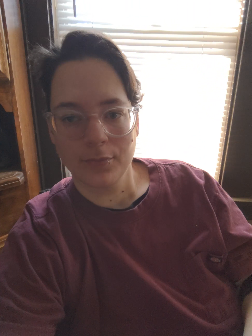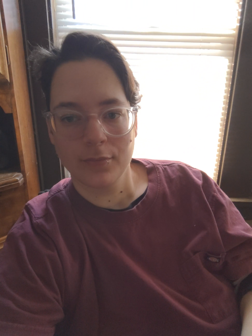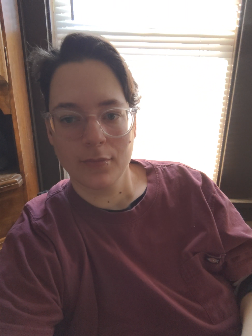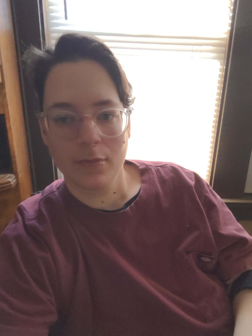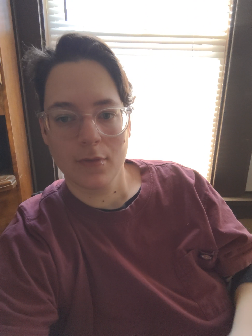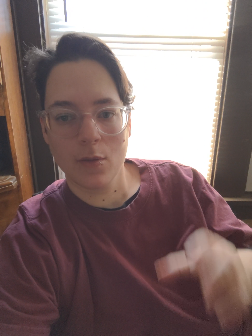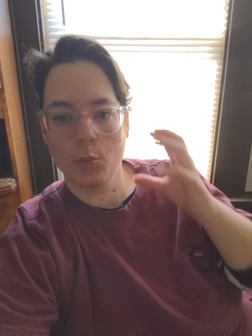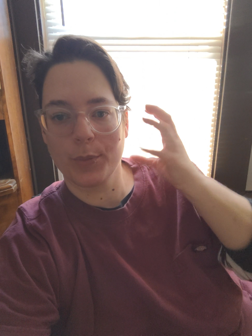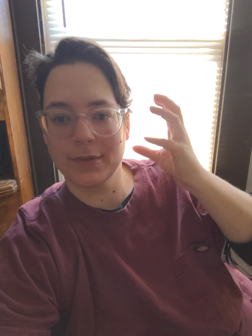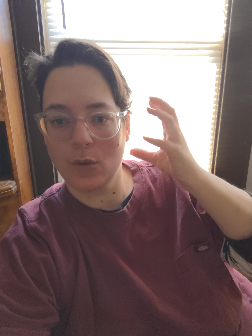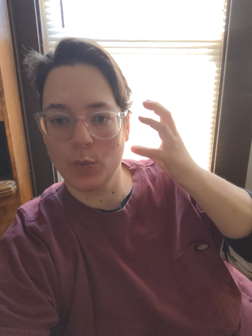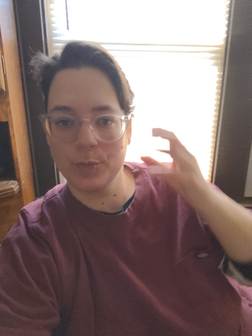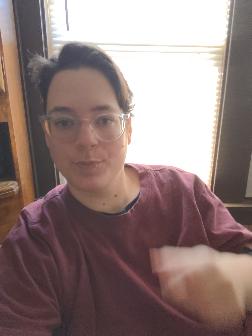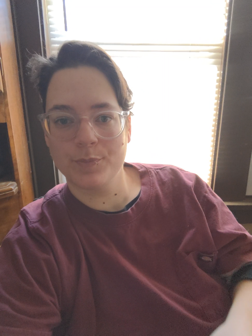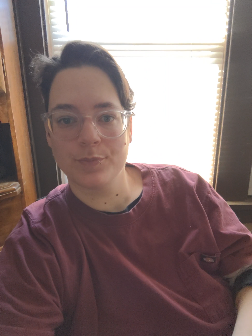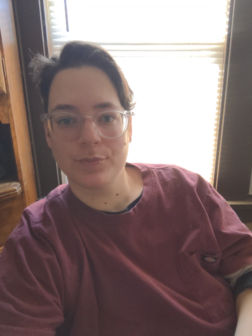radio